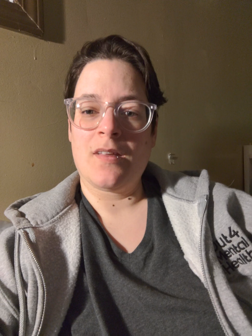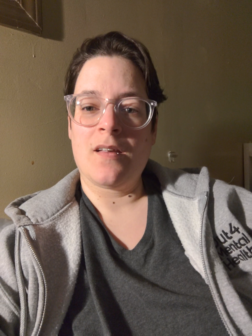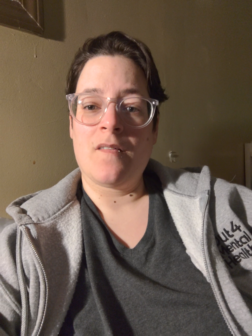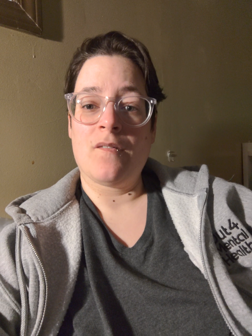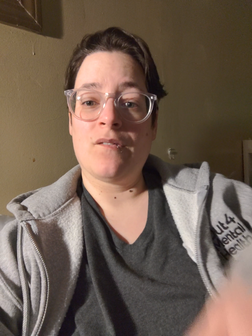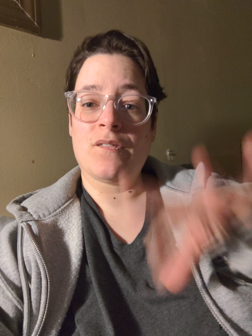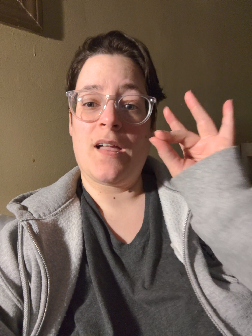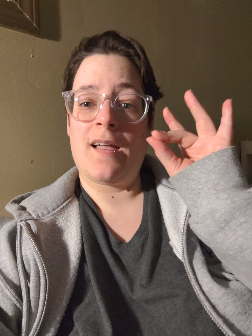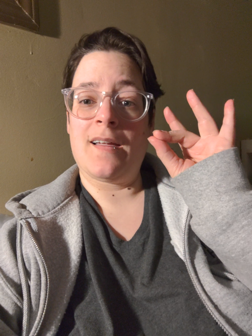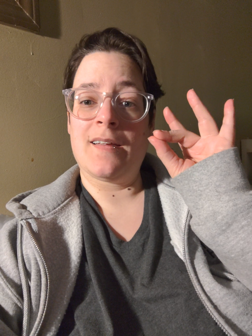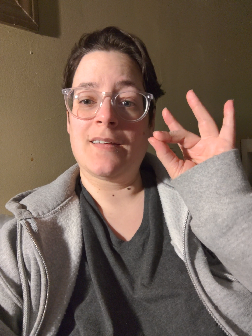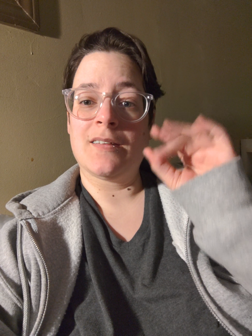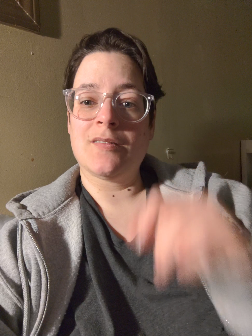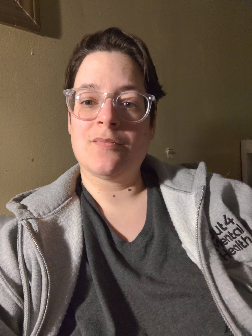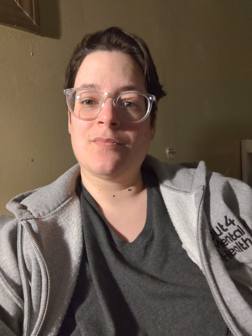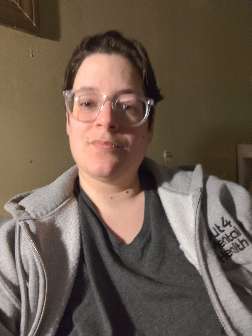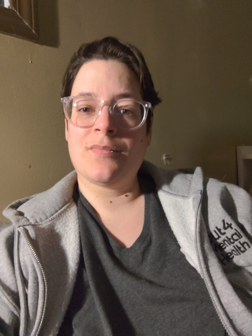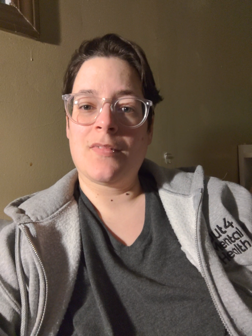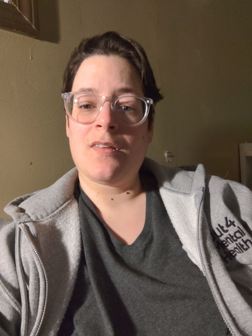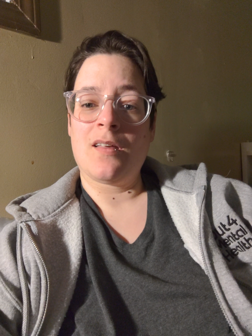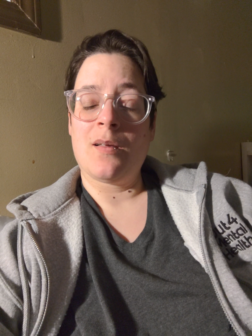find